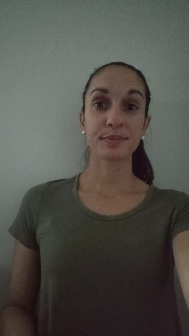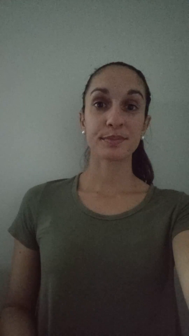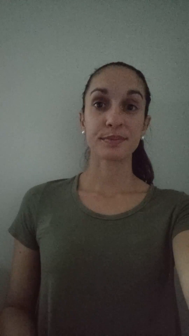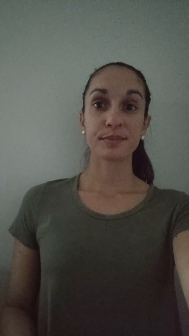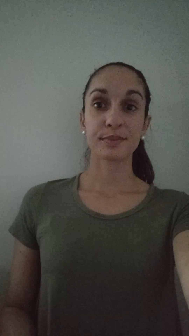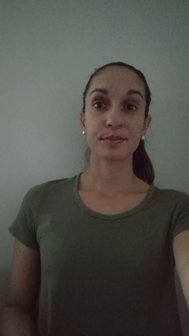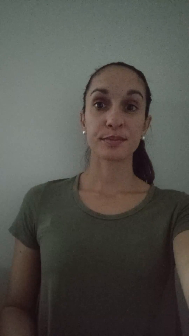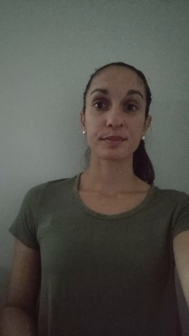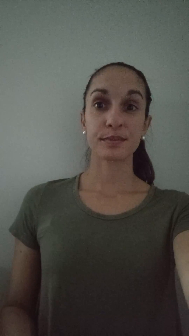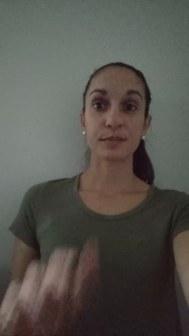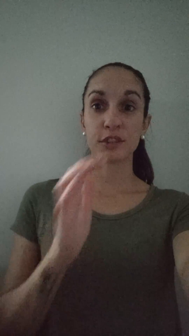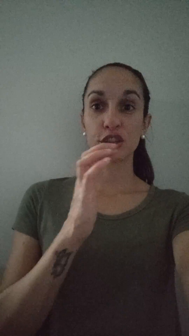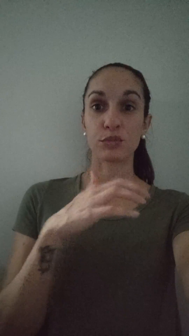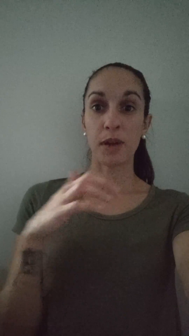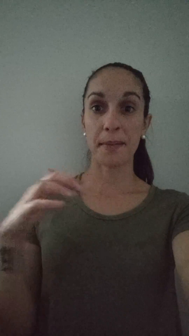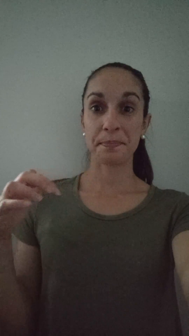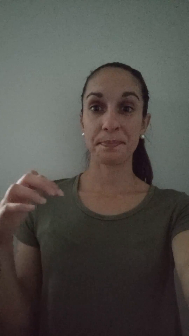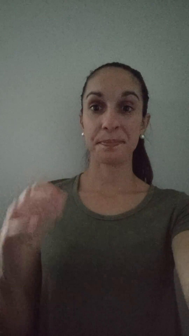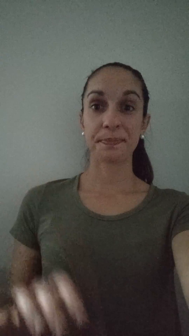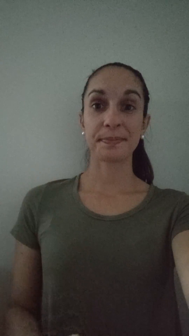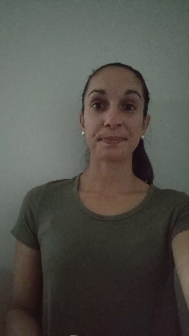grapes